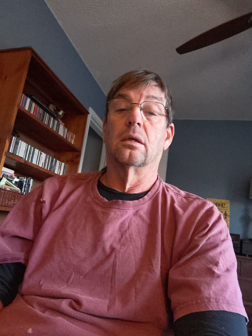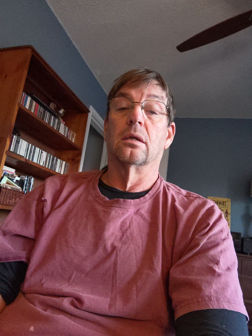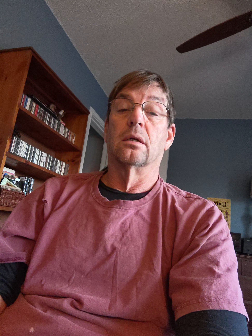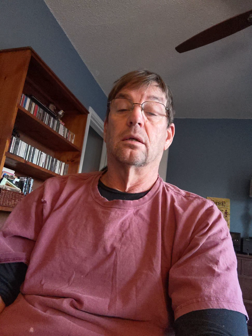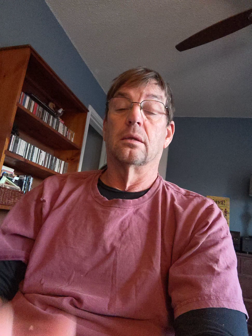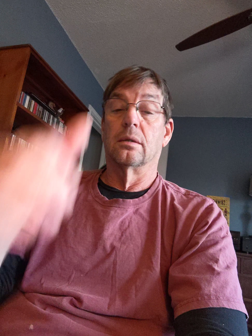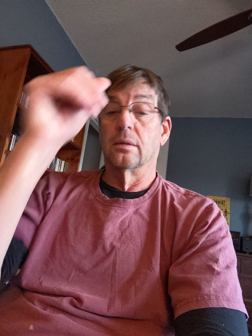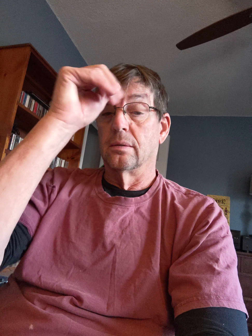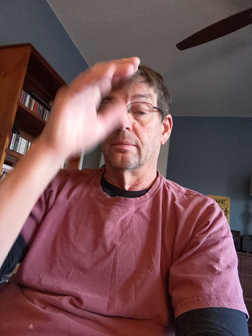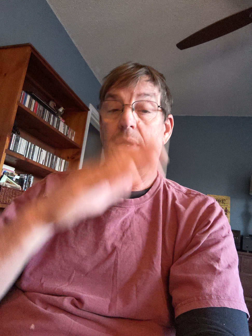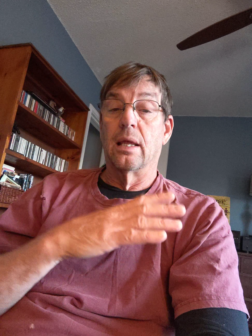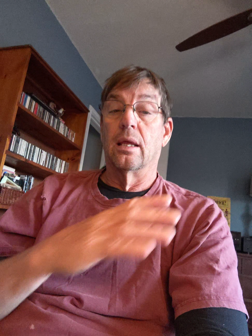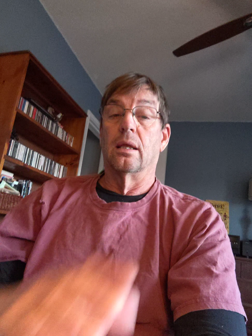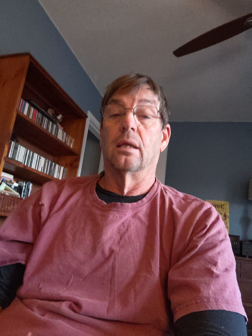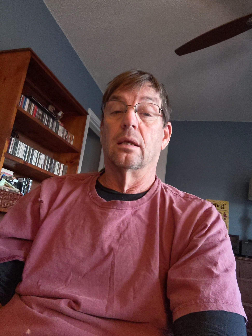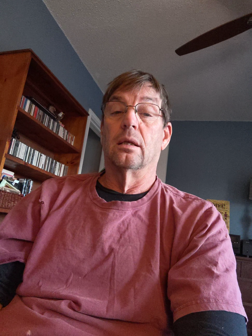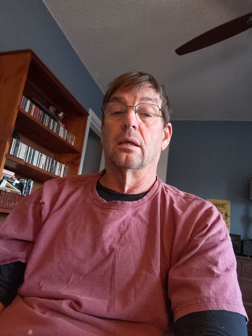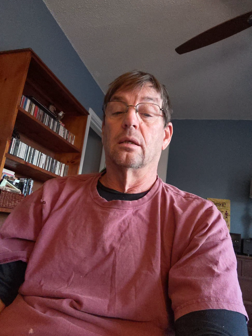man